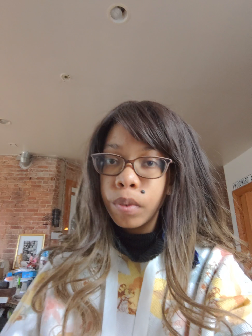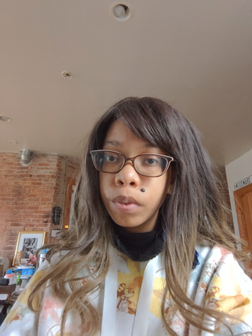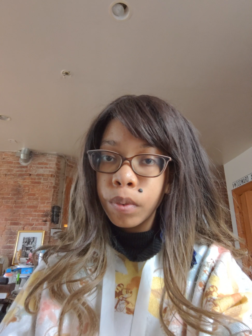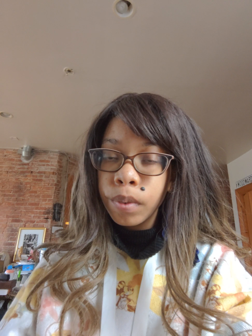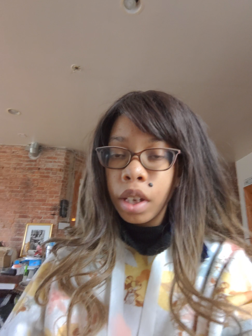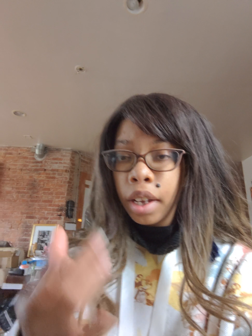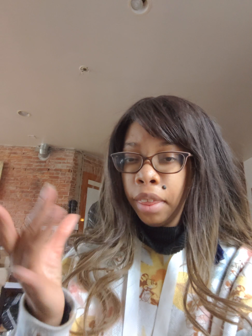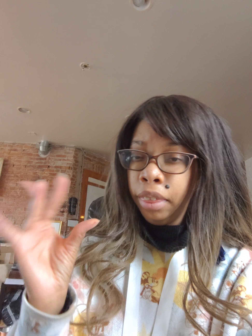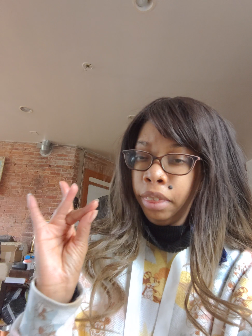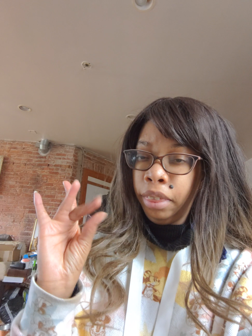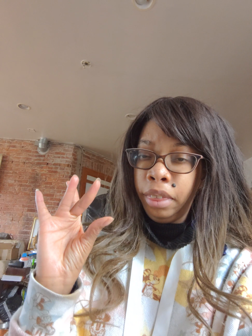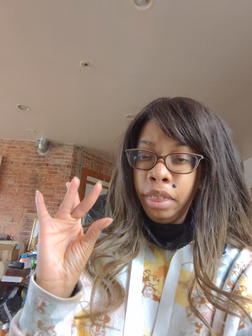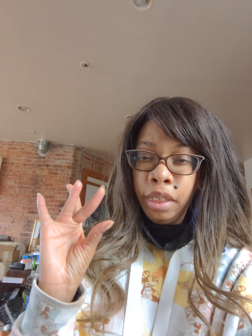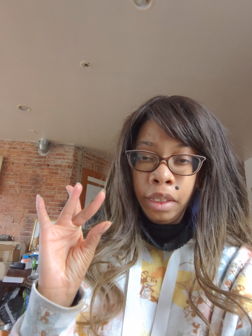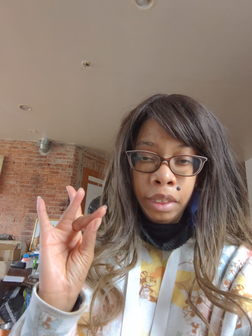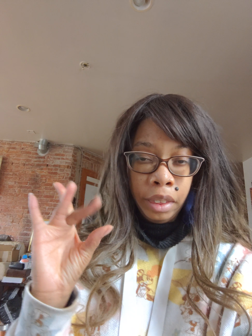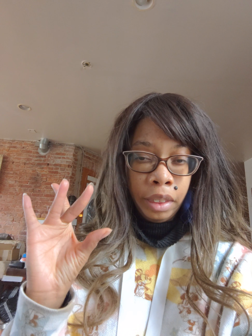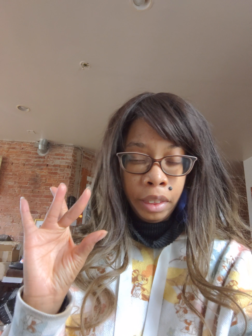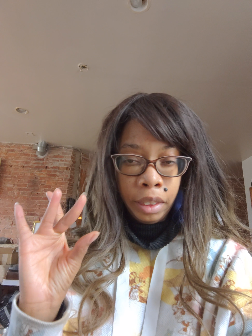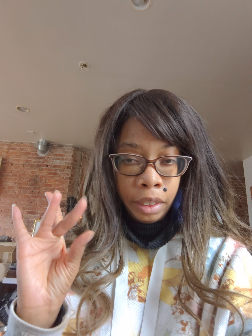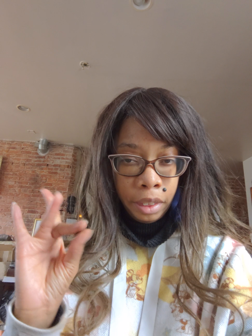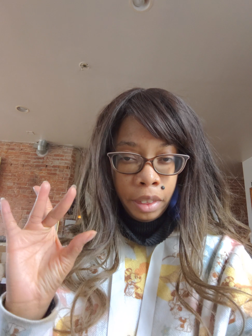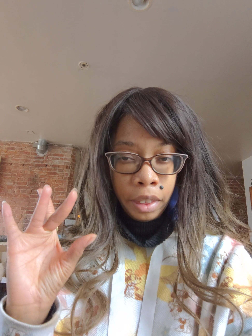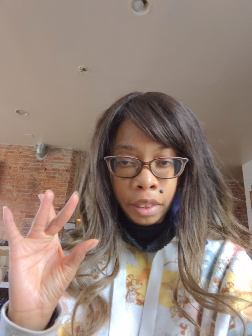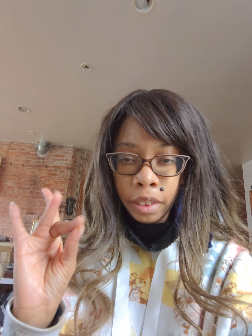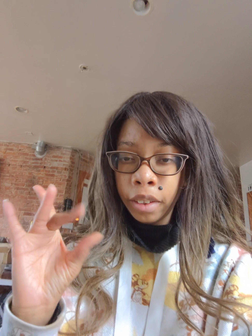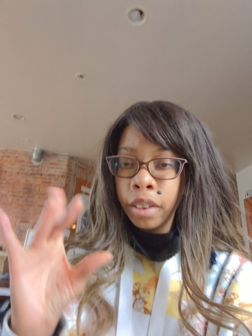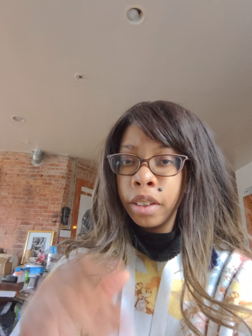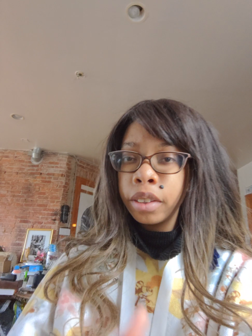sticky